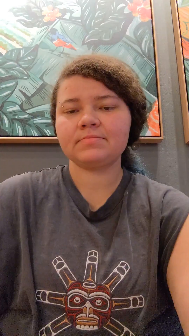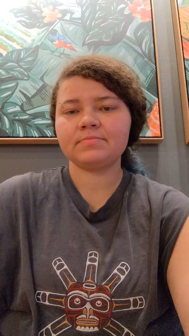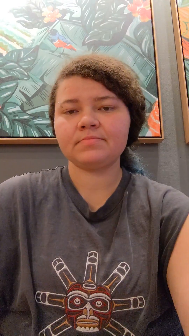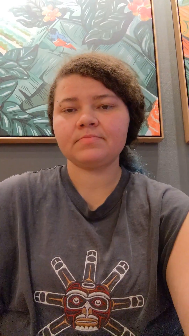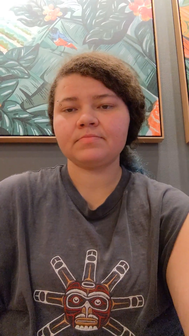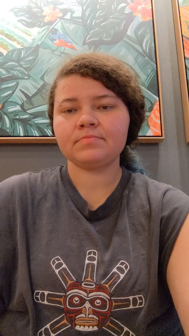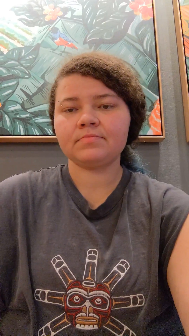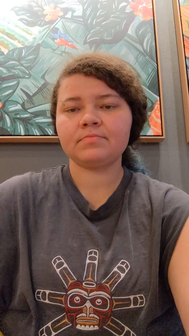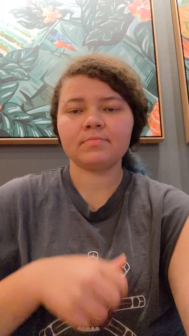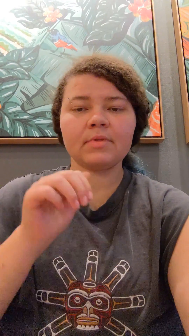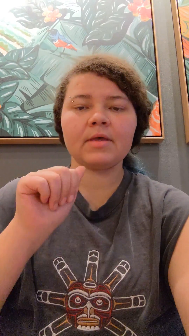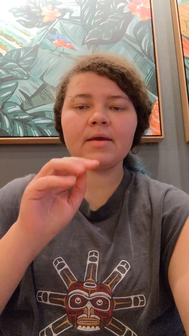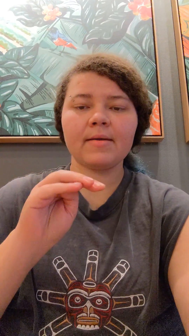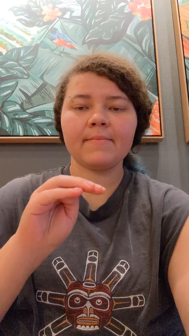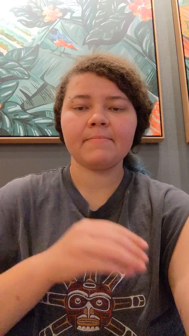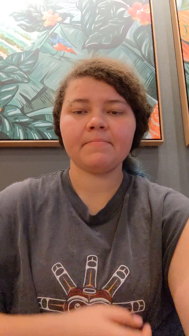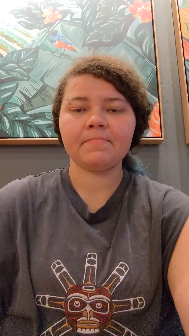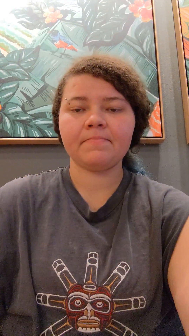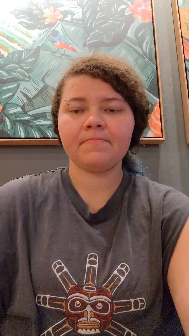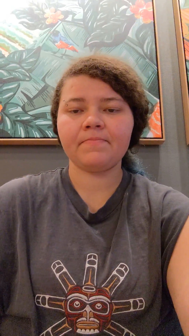am